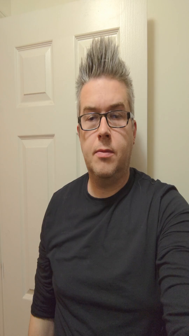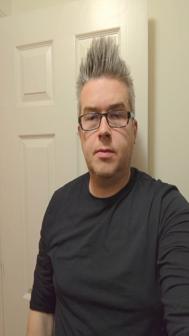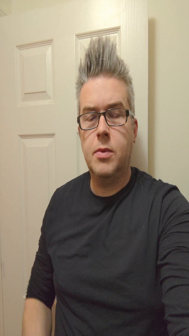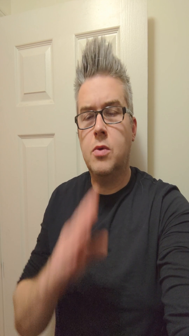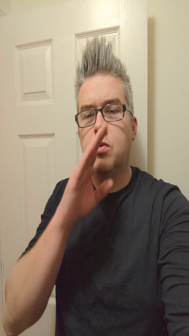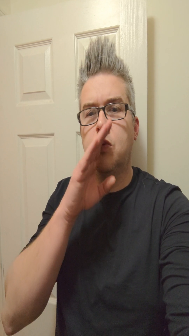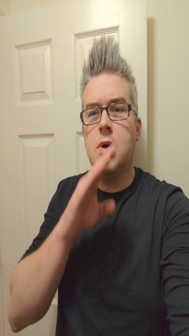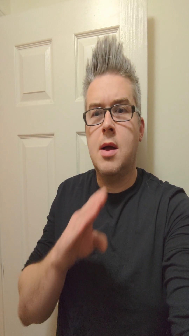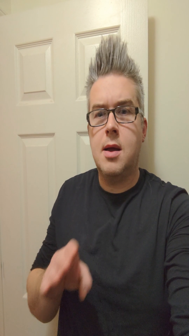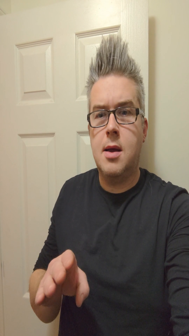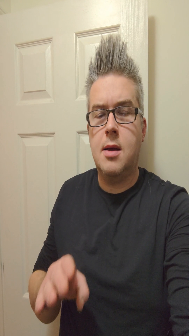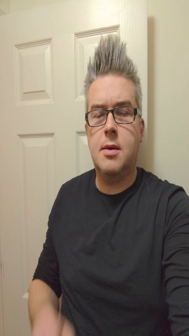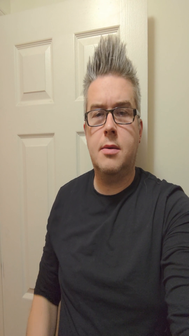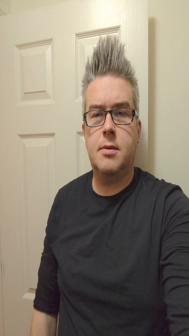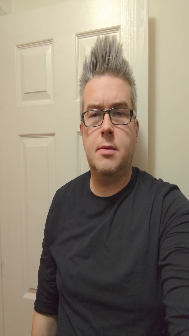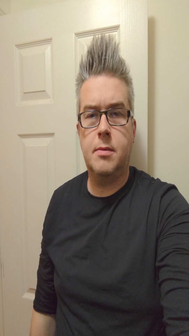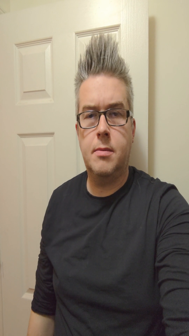quiet